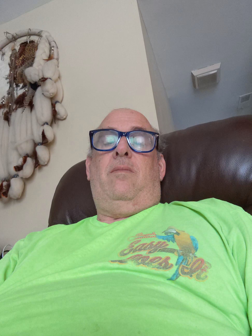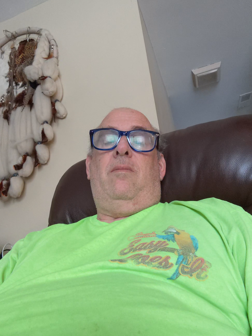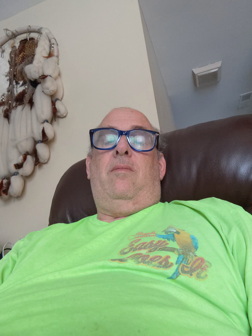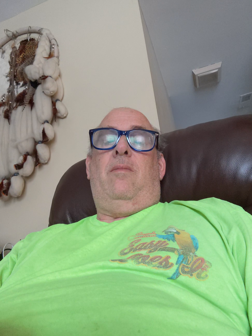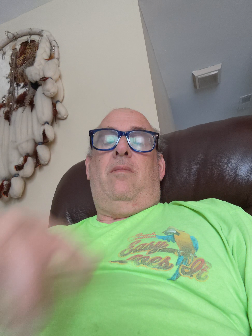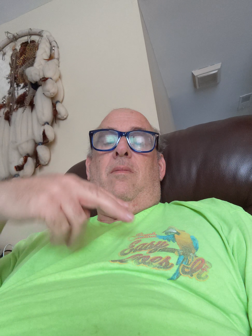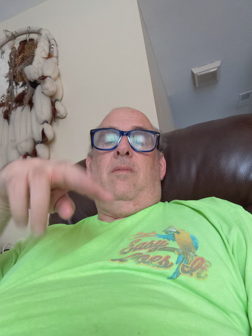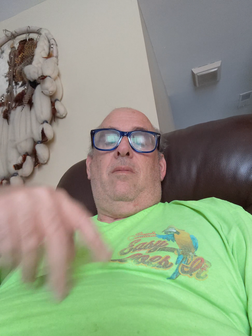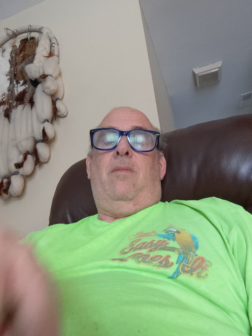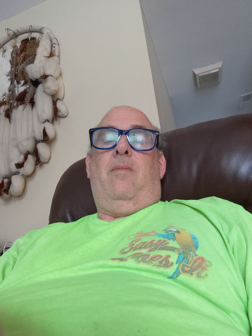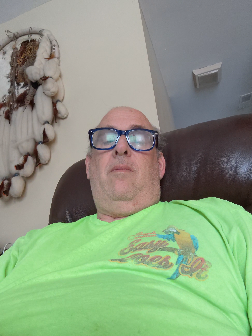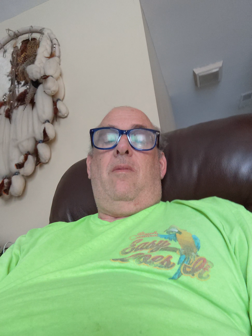dance